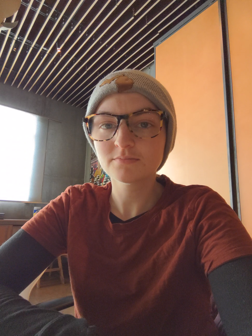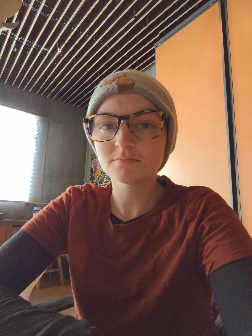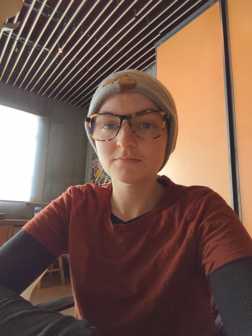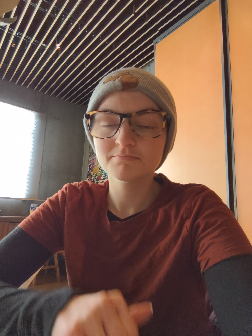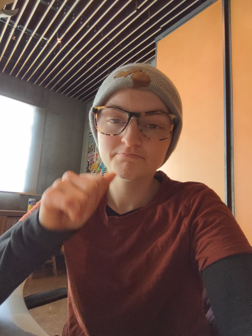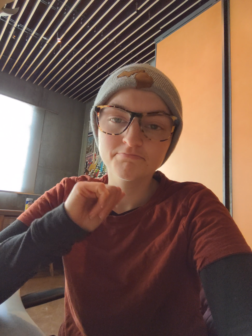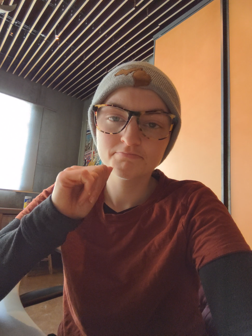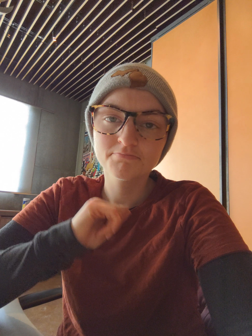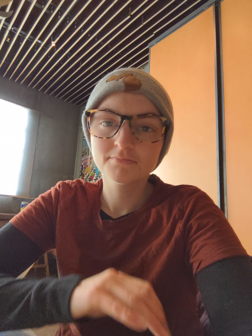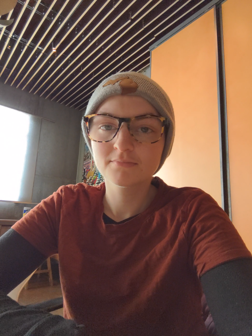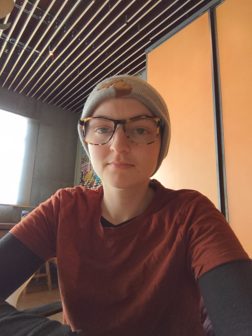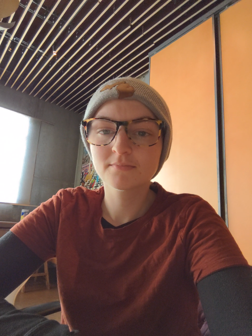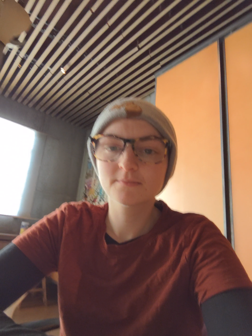aunt